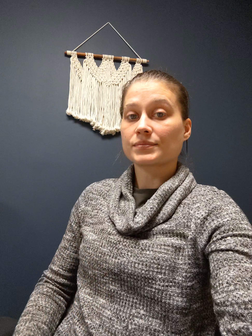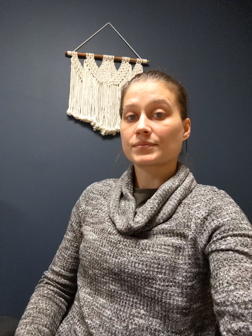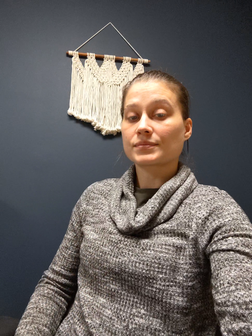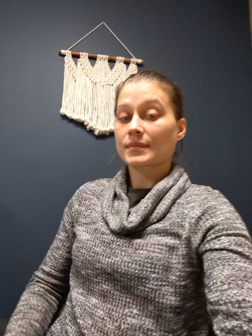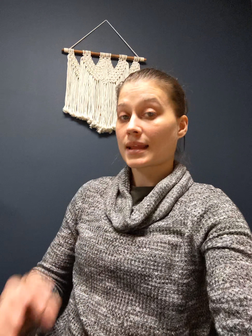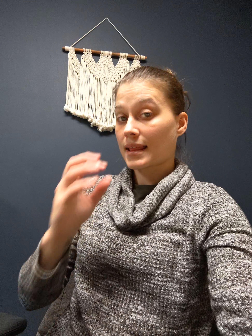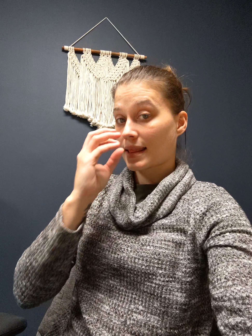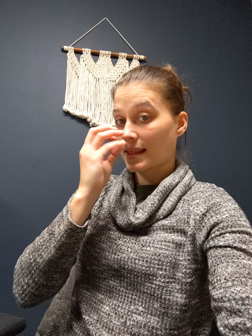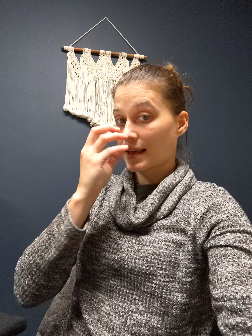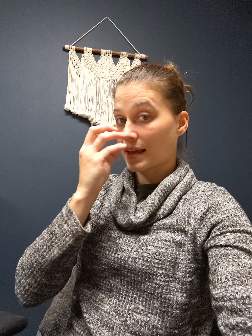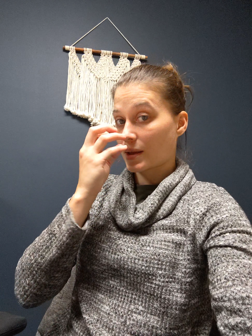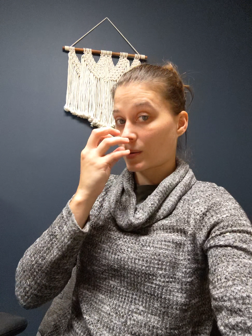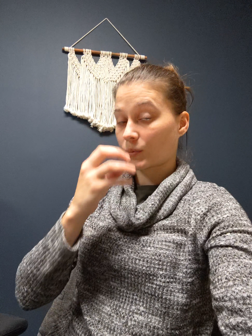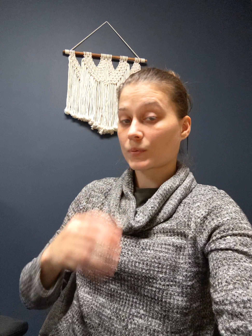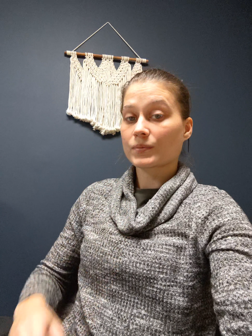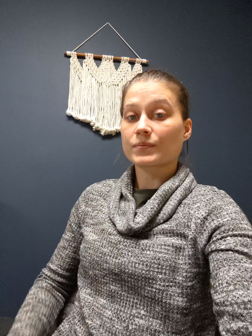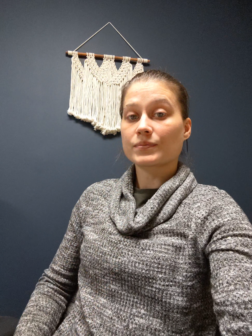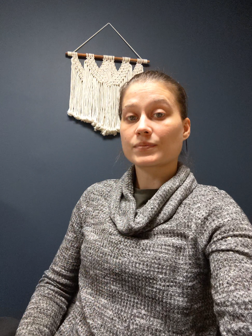clown